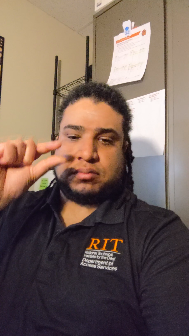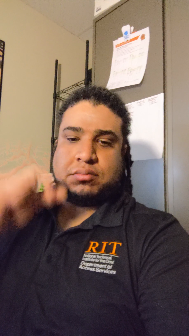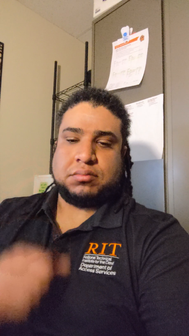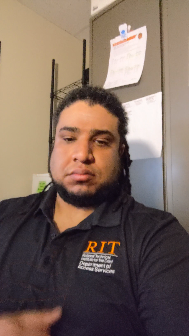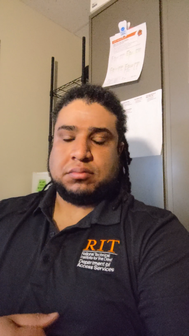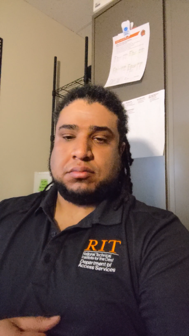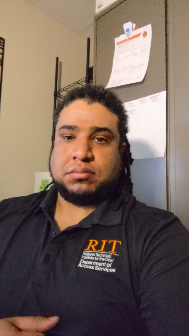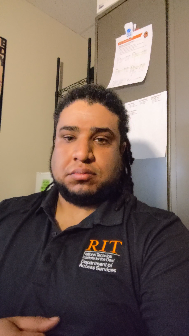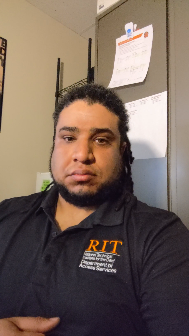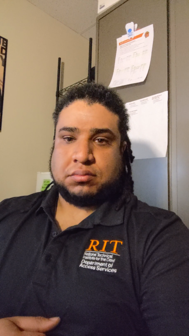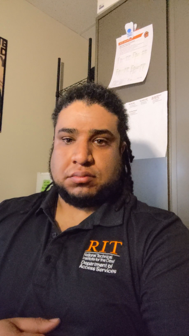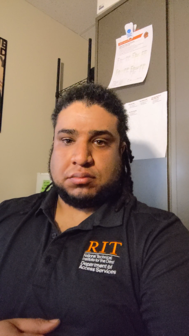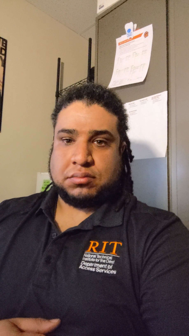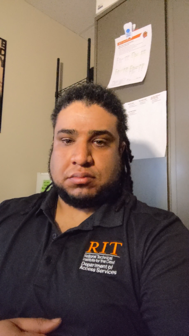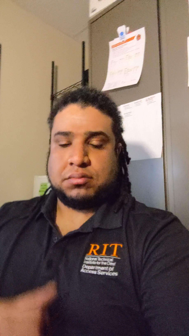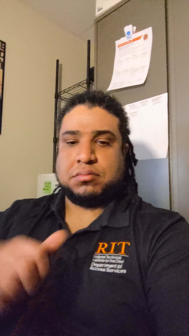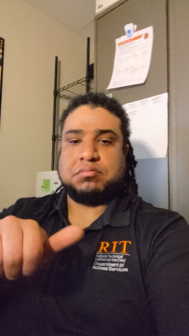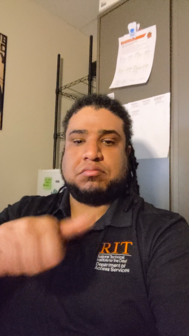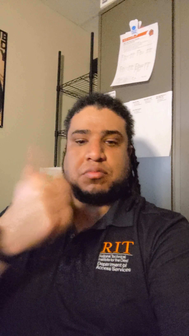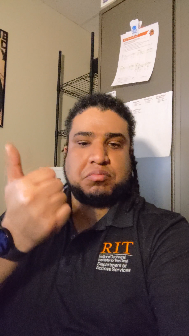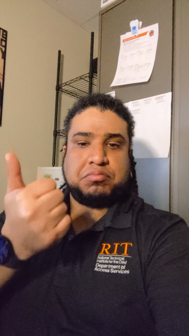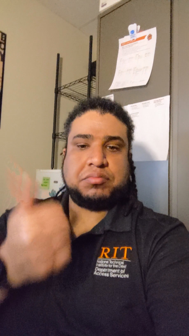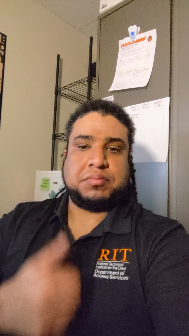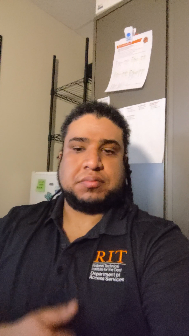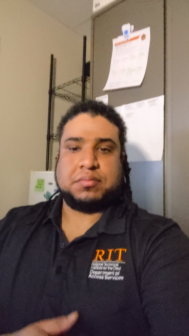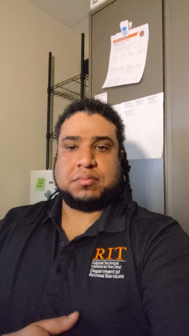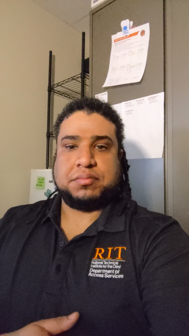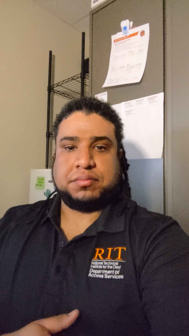other